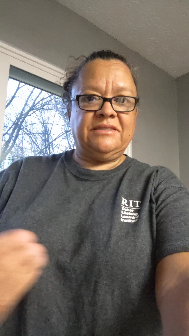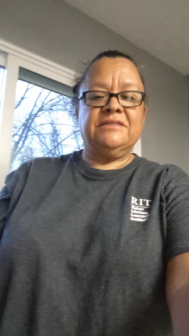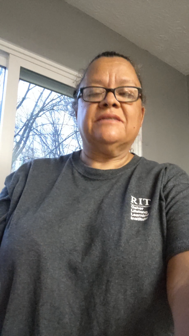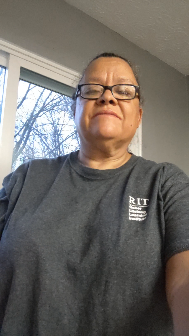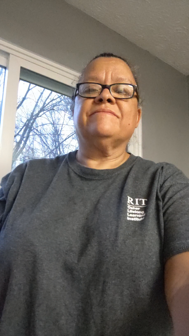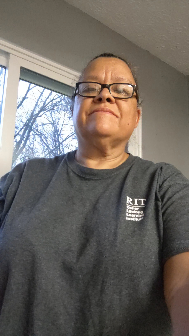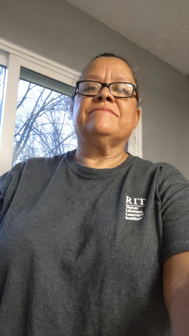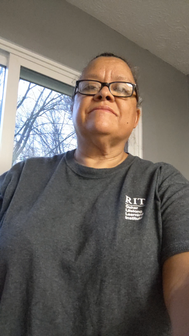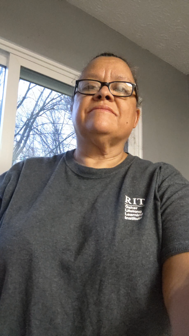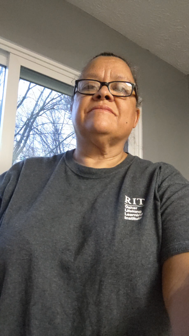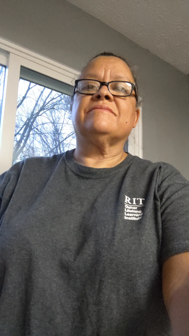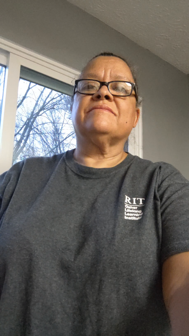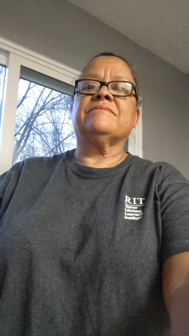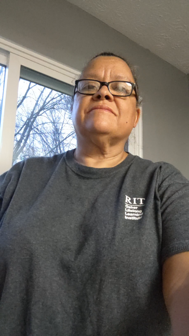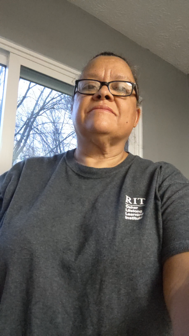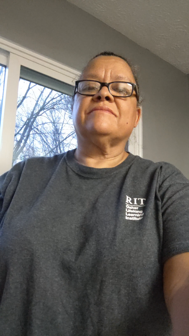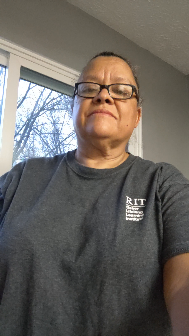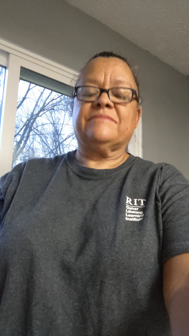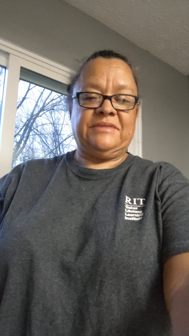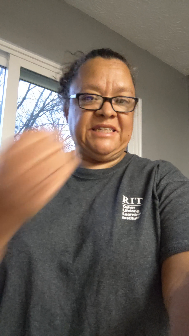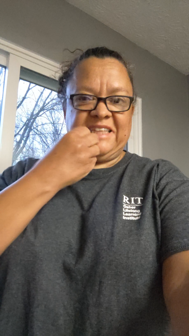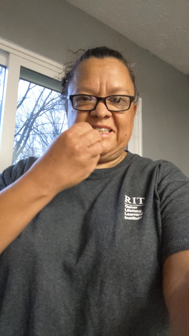eat